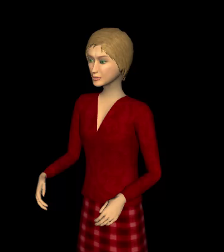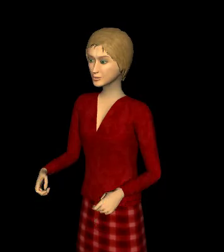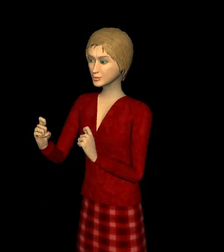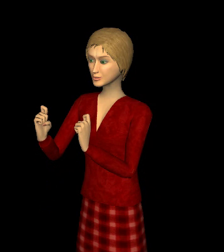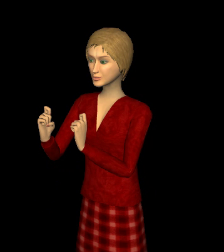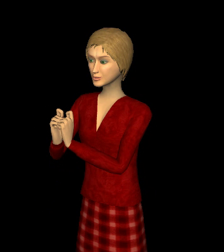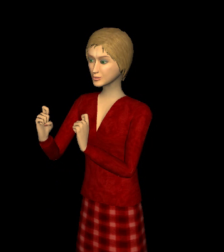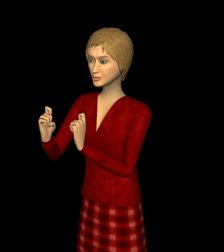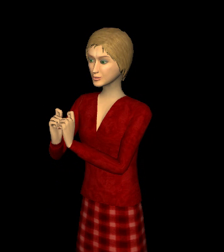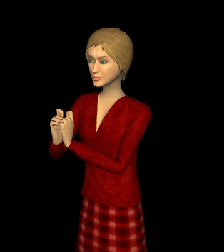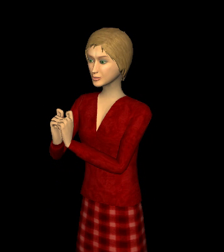كهربائي